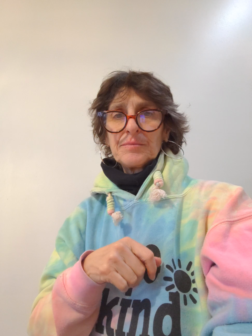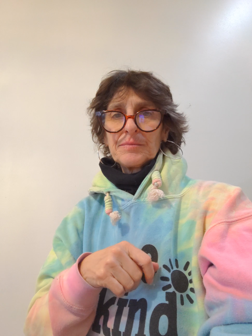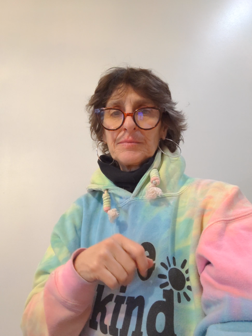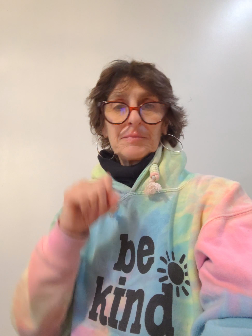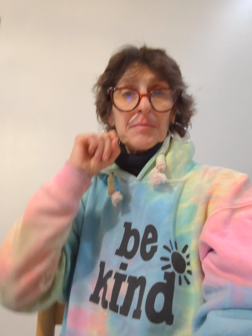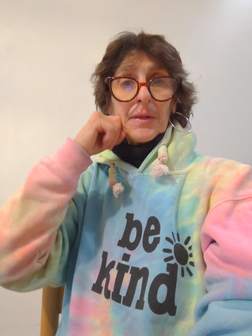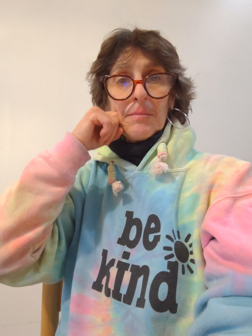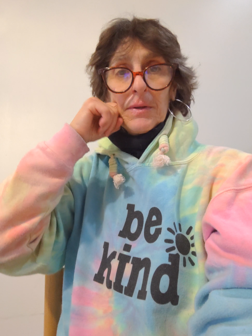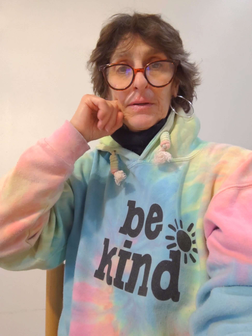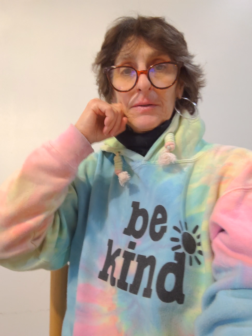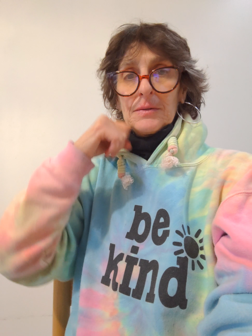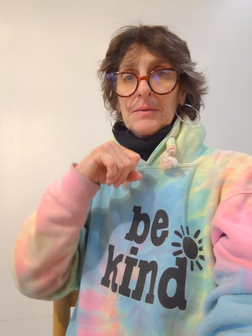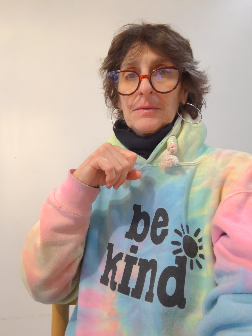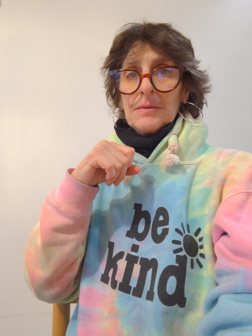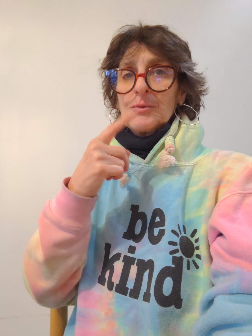apple